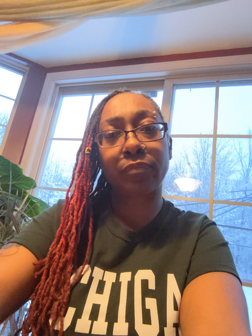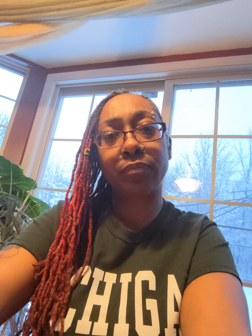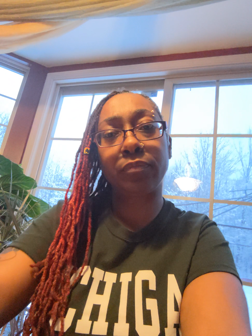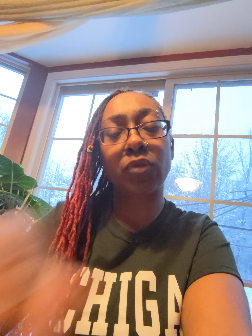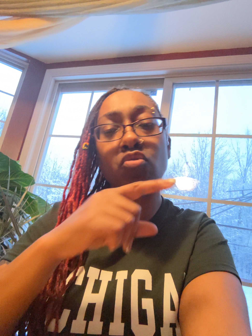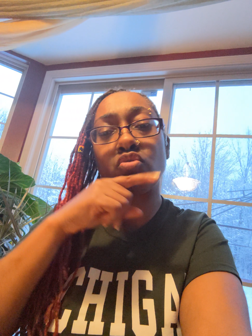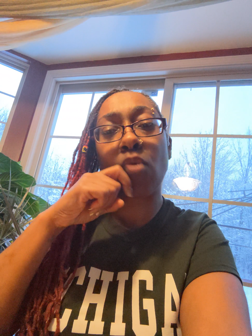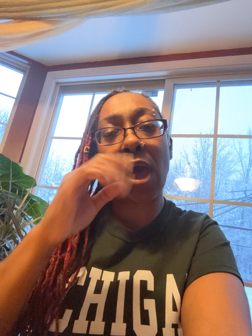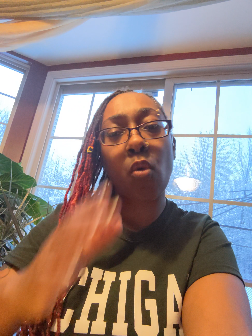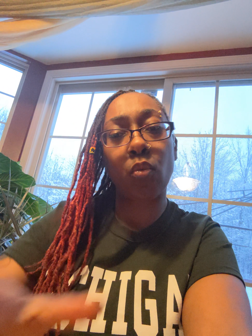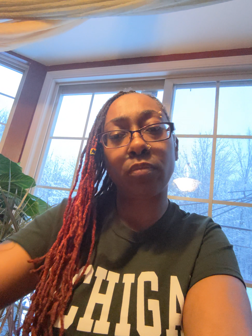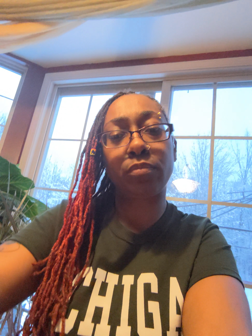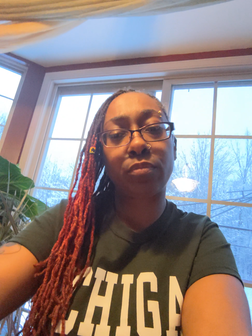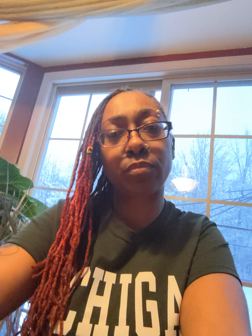dryer